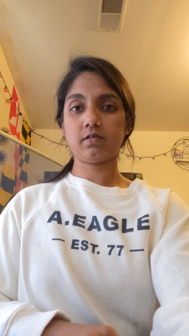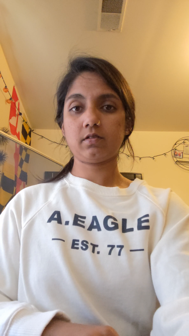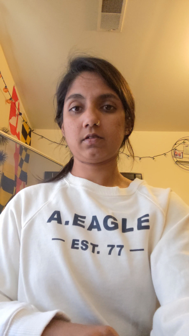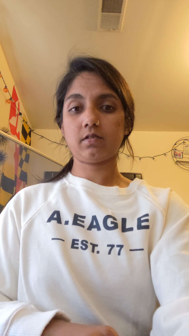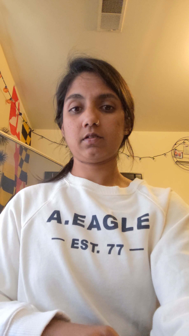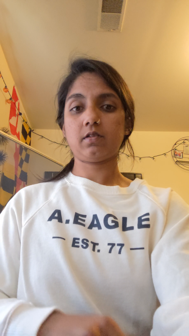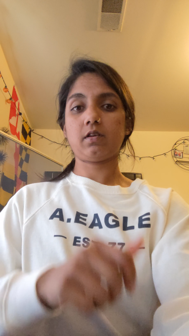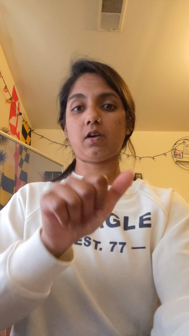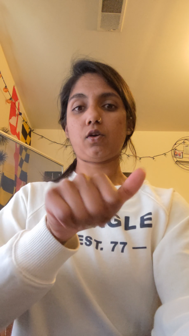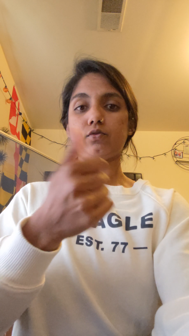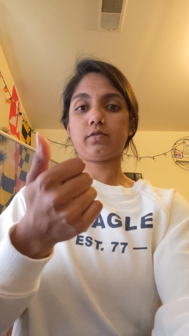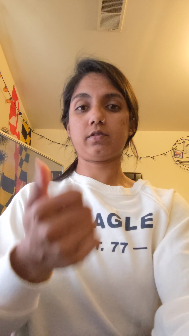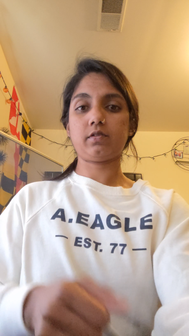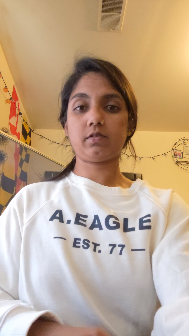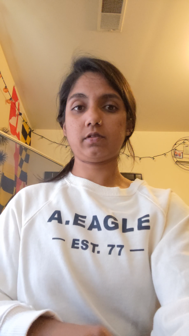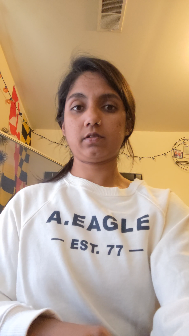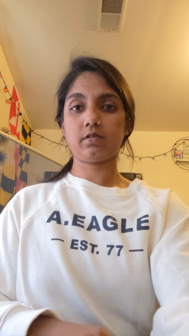other